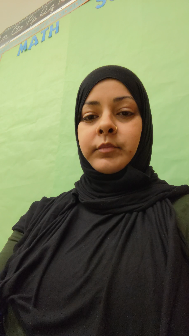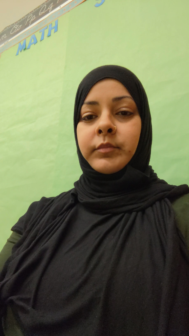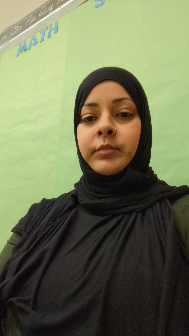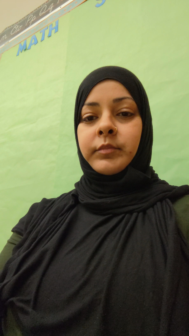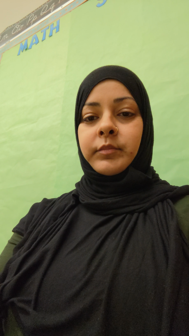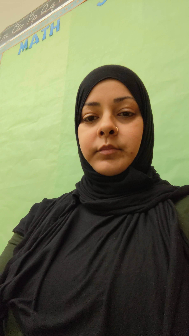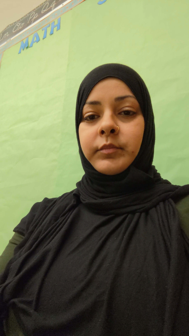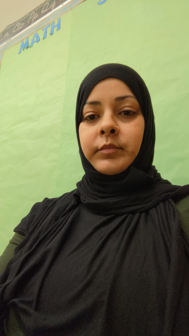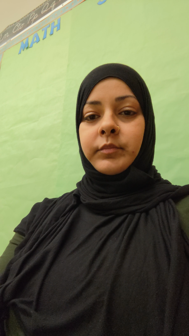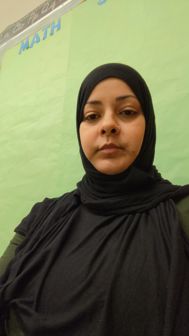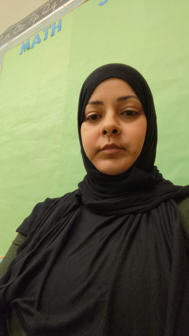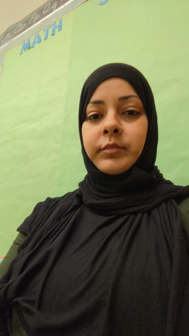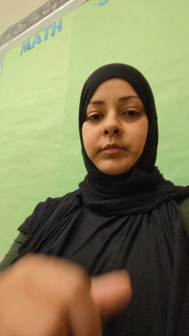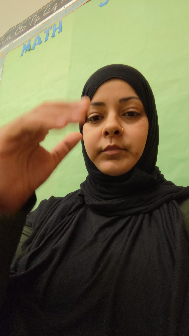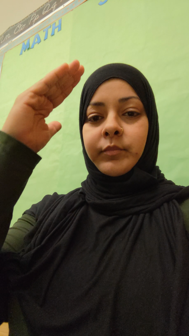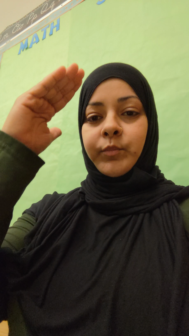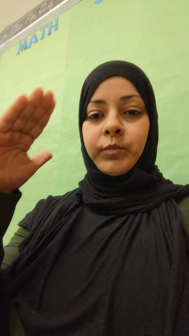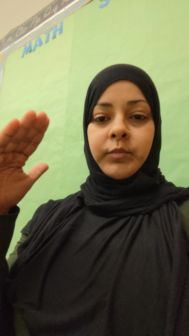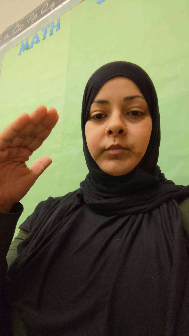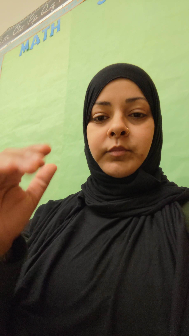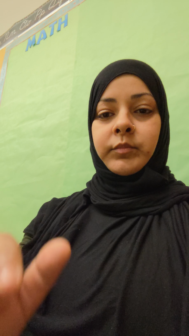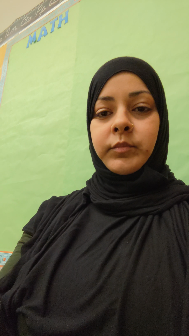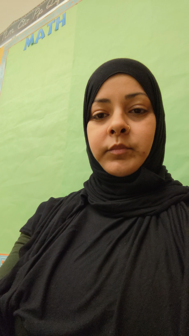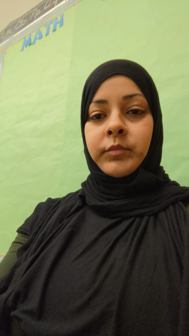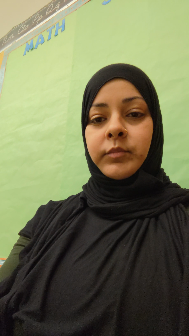roof